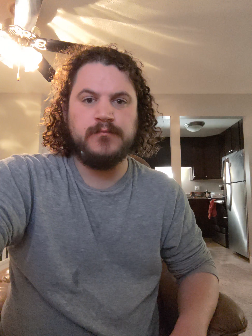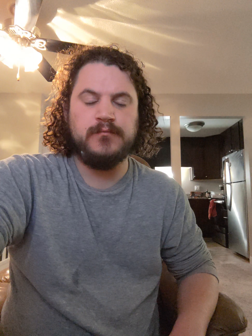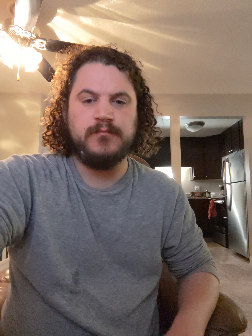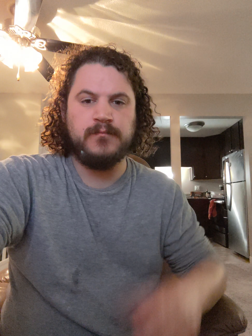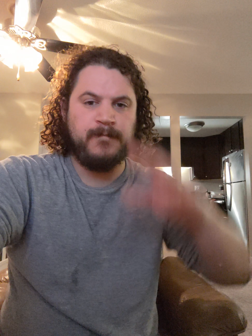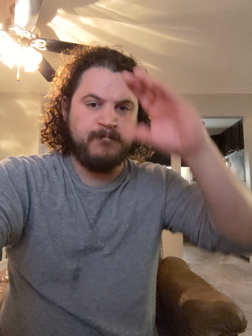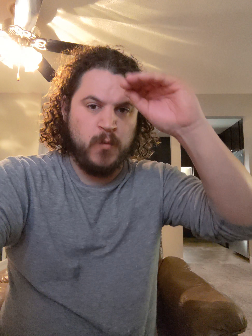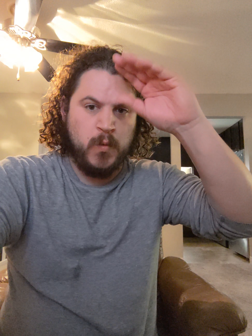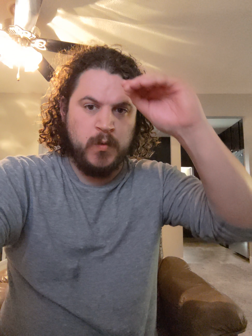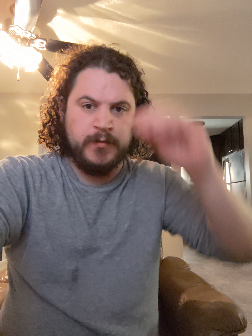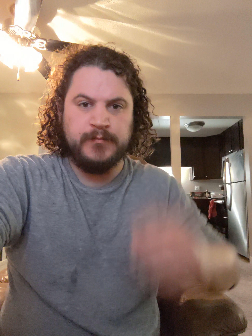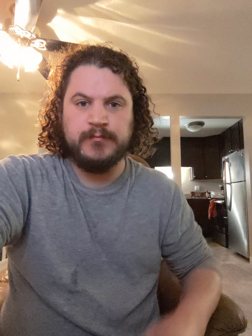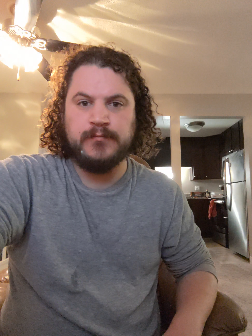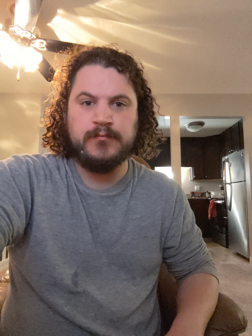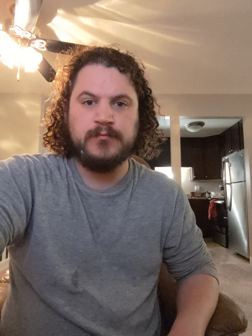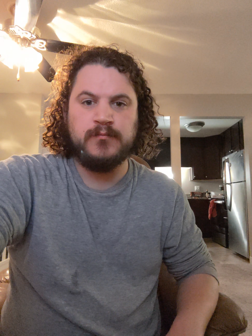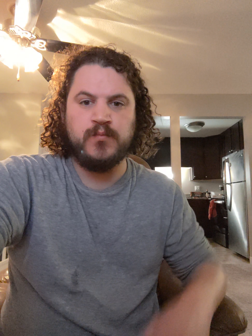boy